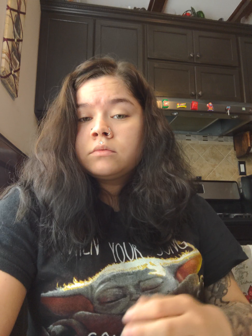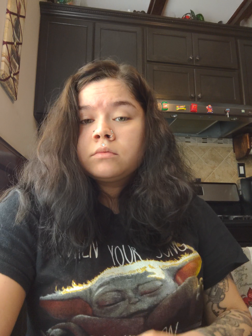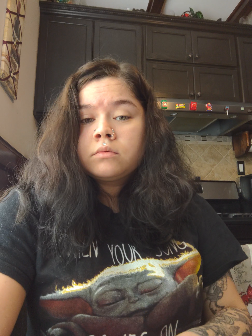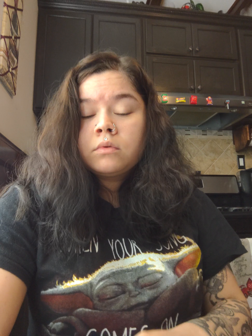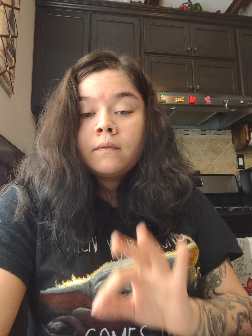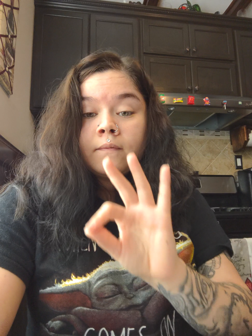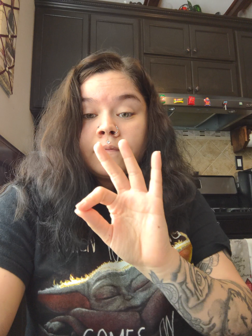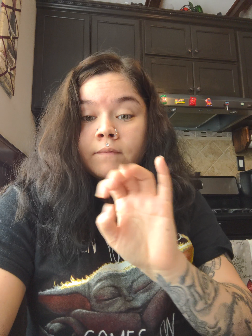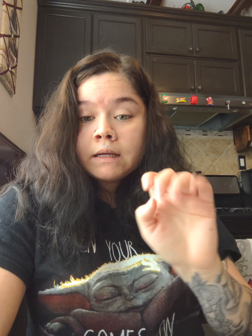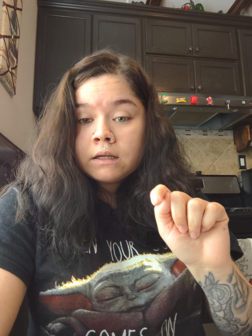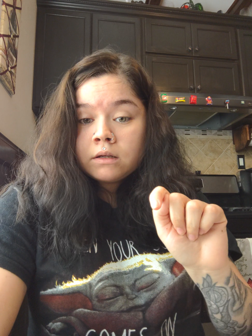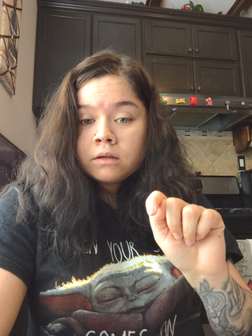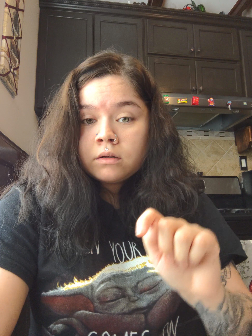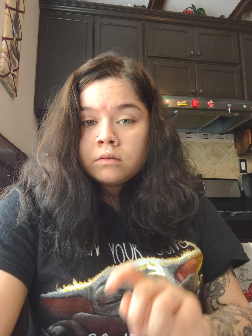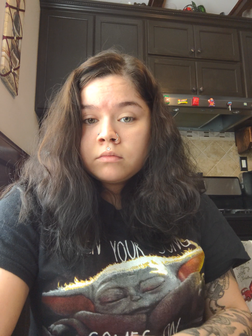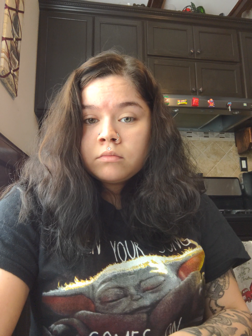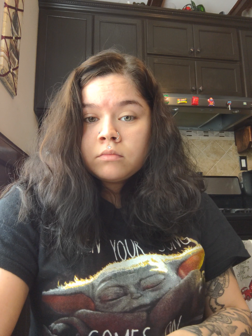feet